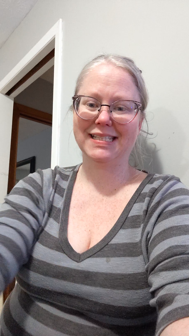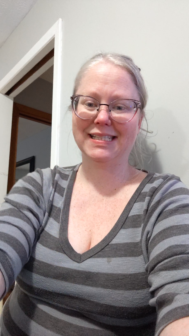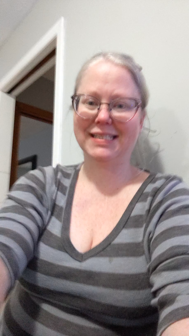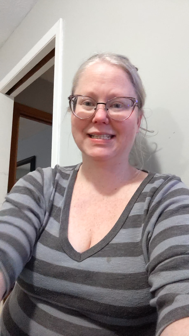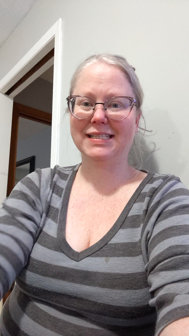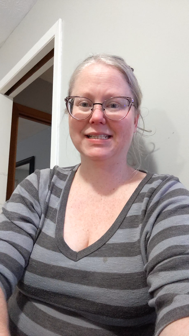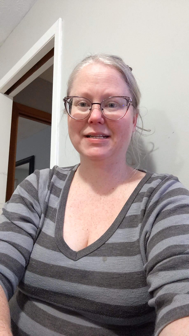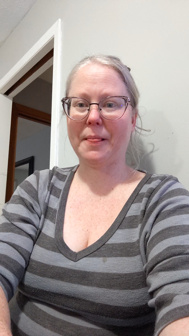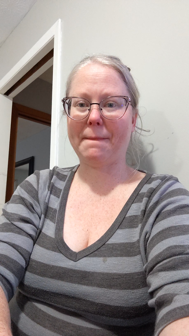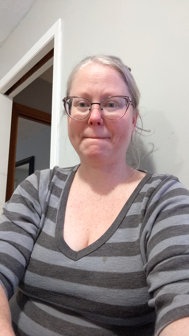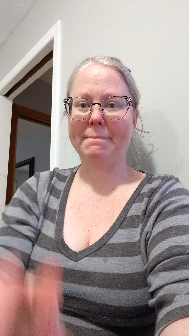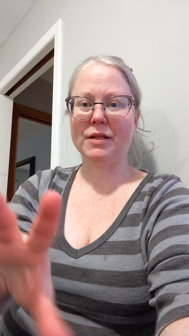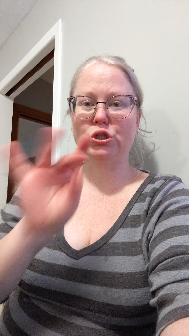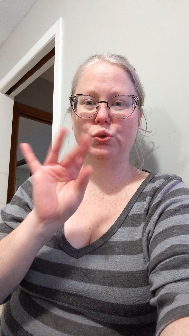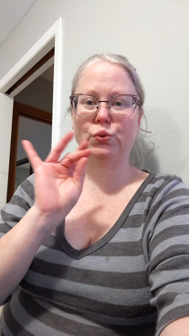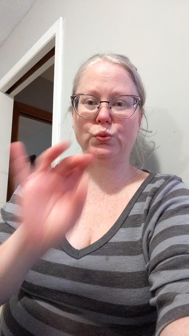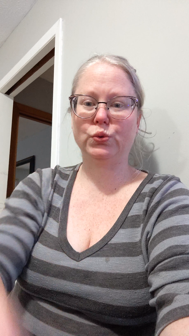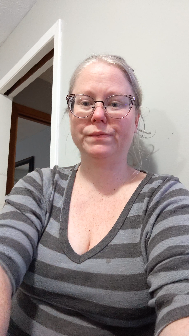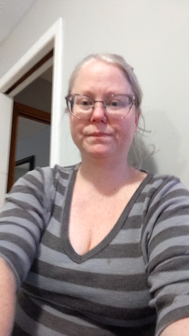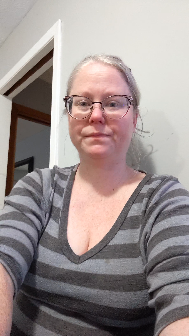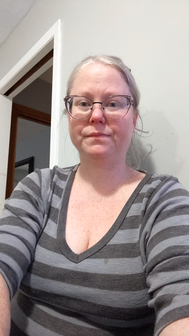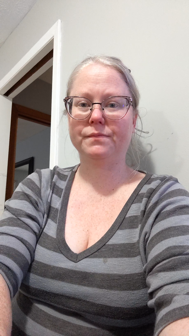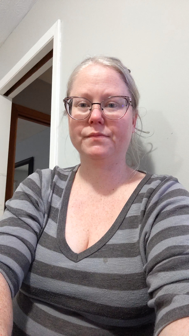choose